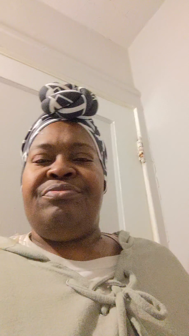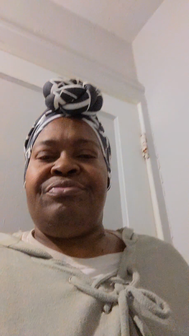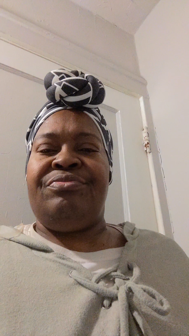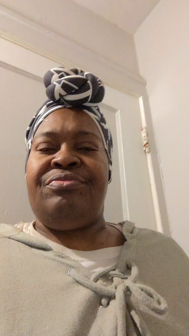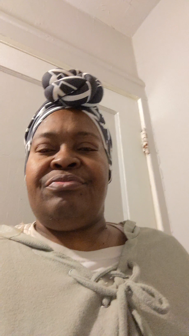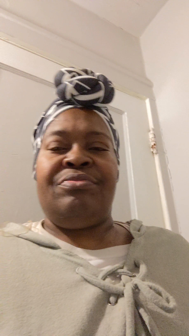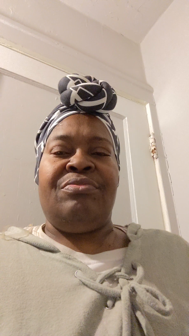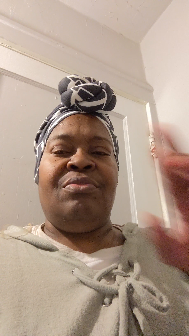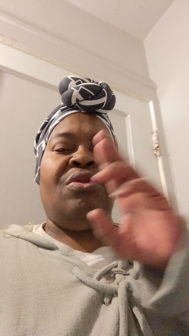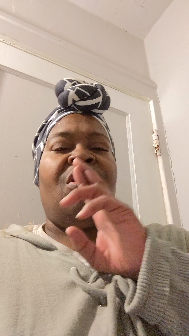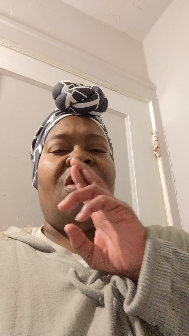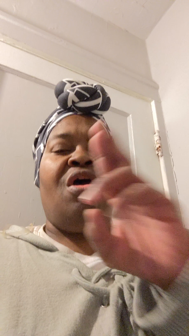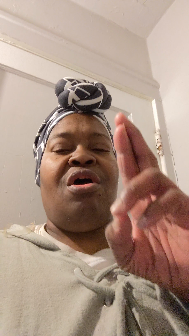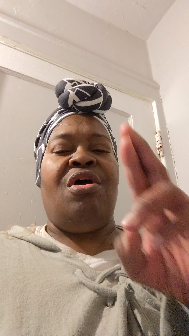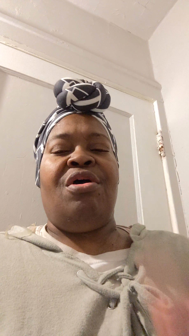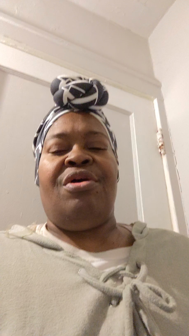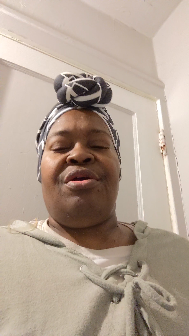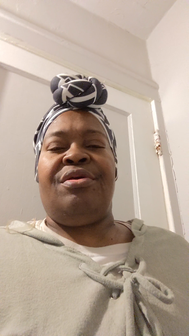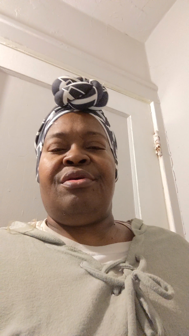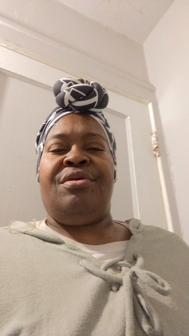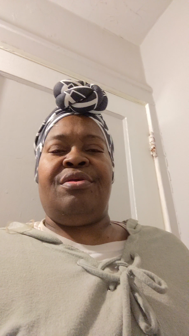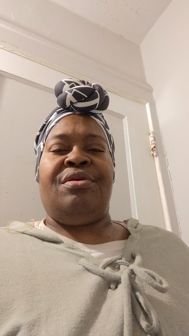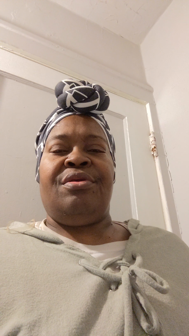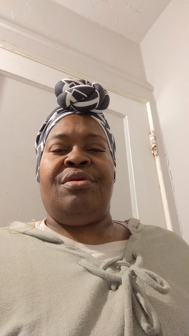are